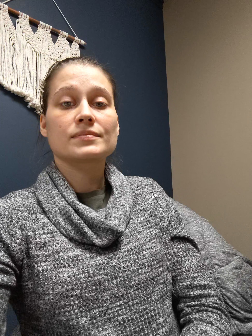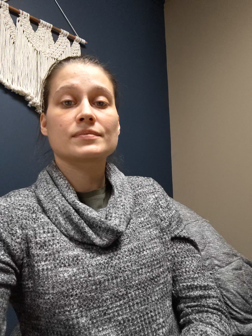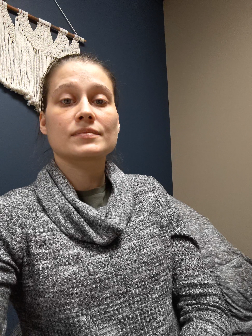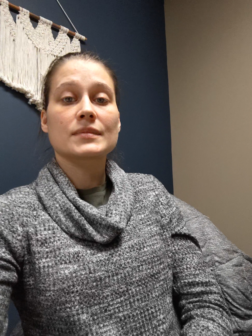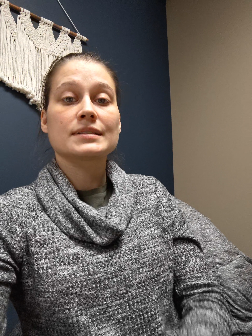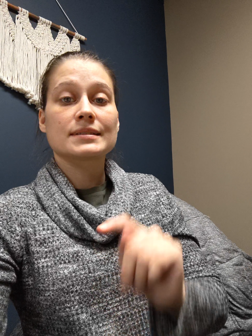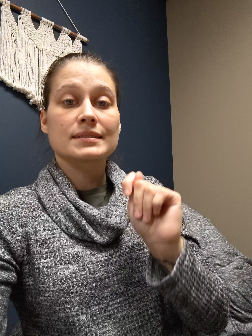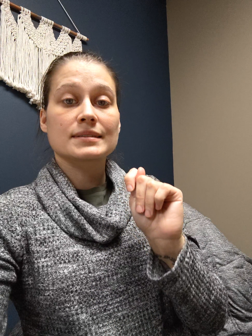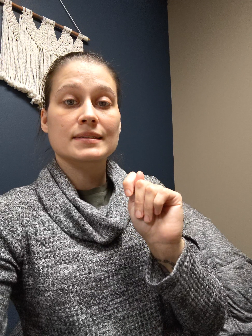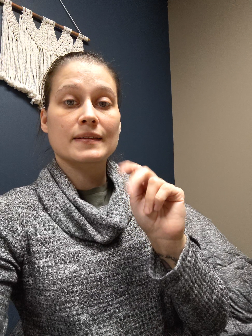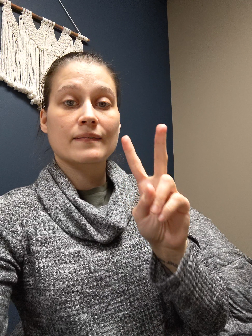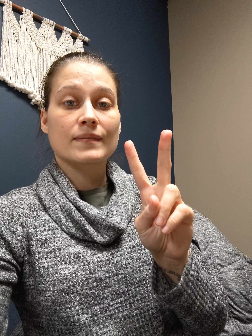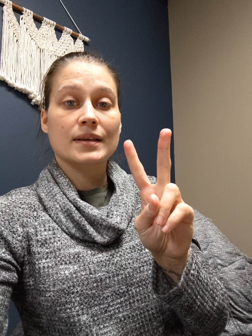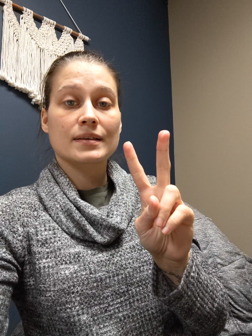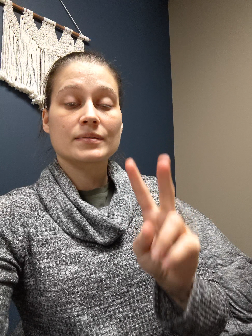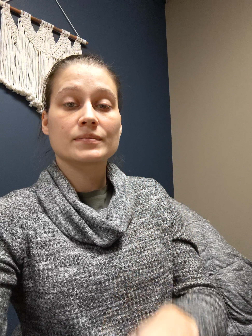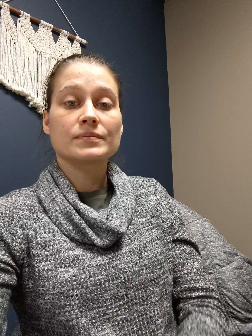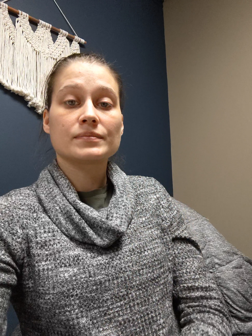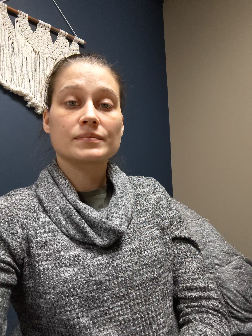TV